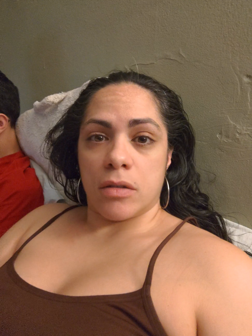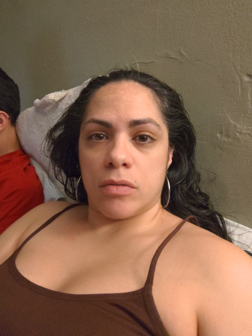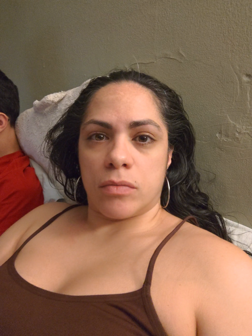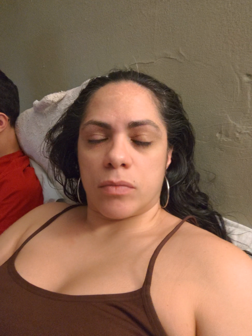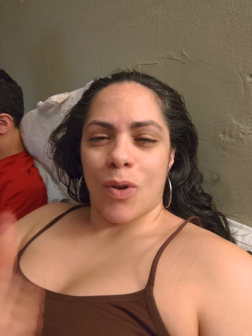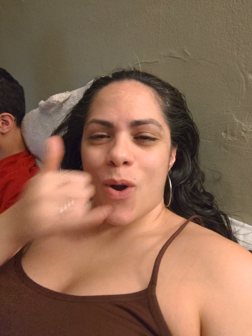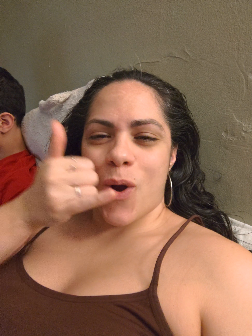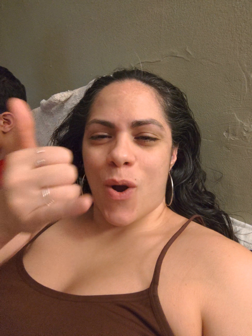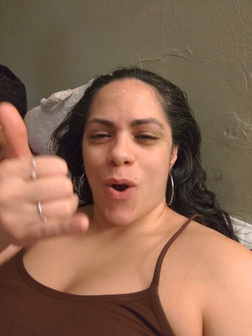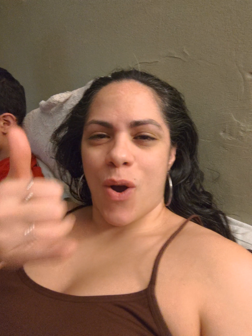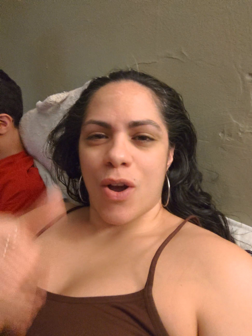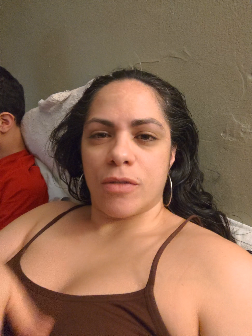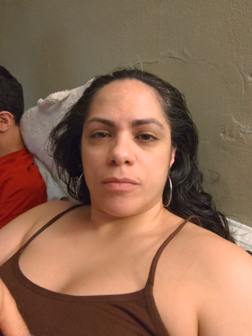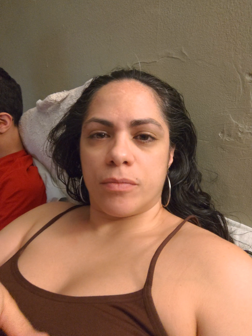call on the phone